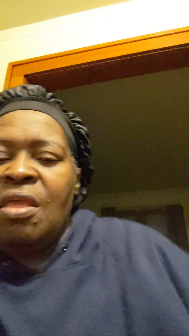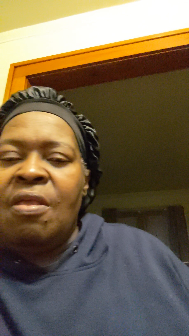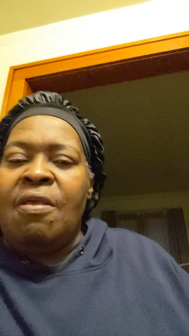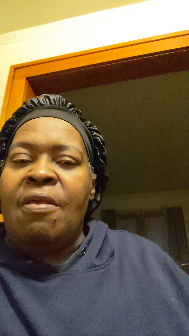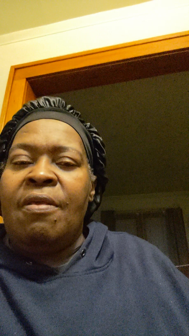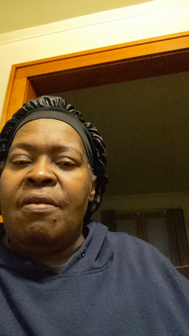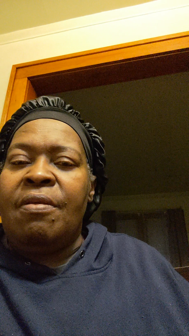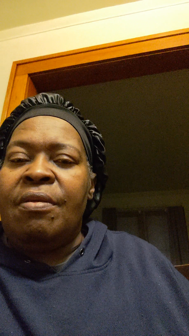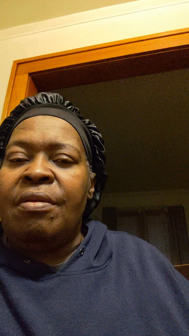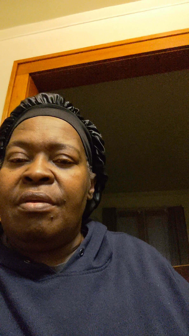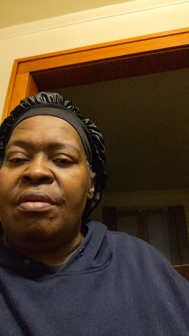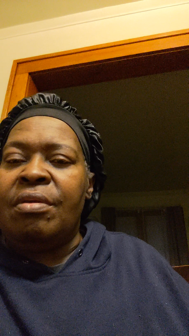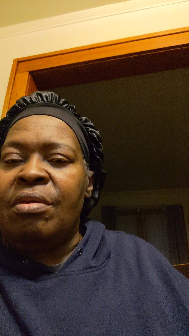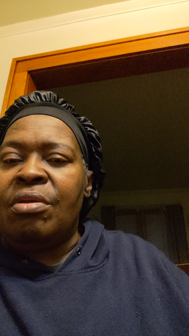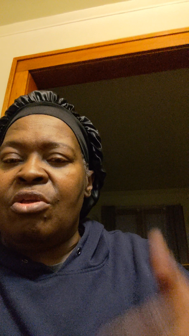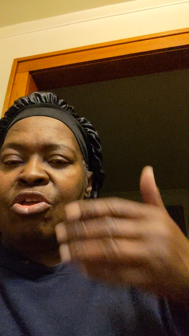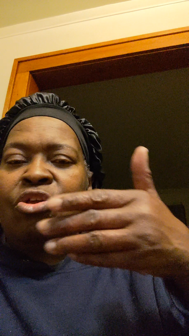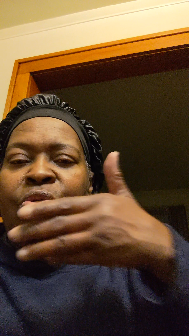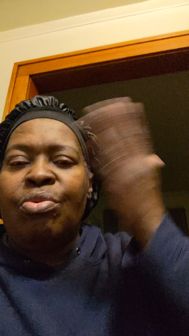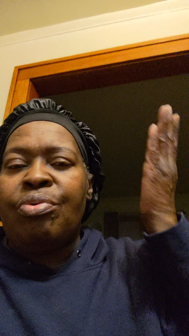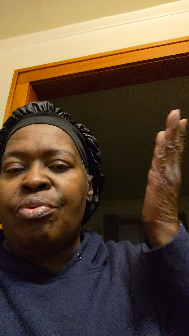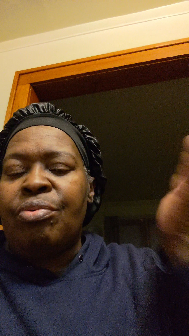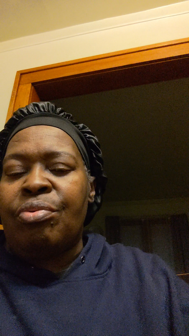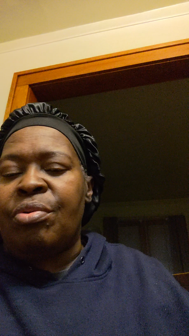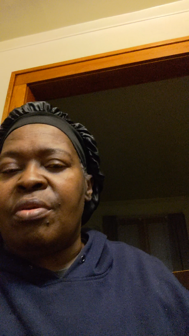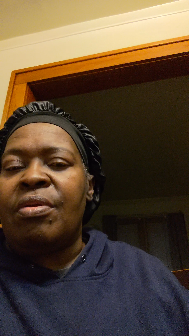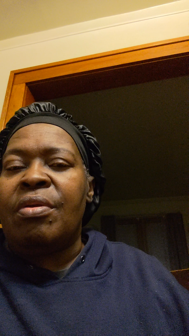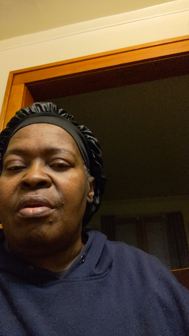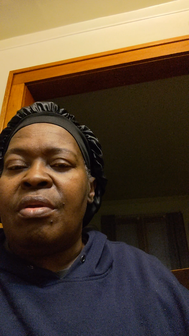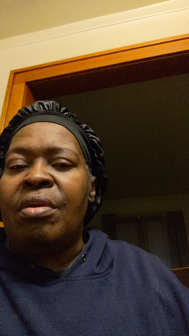all gone